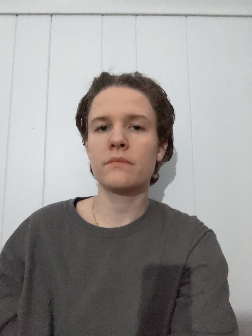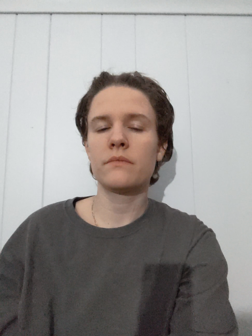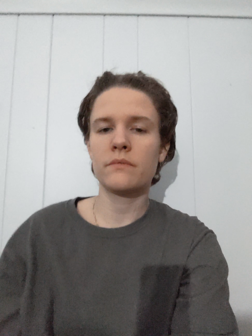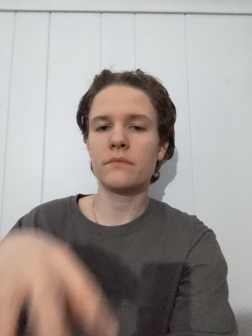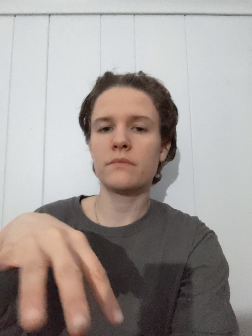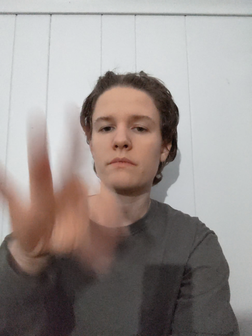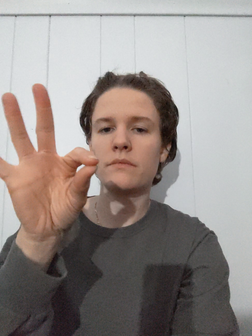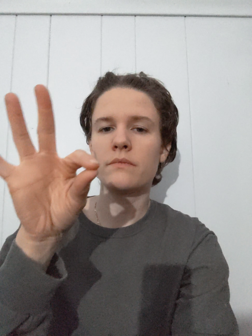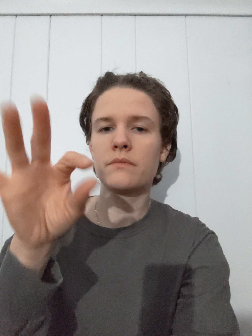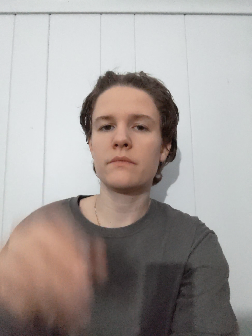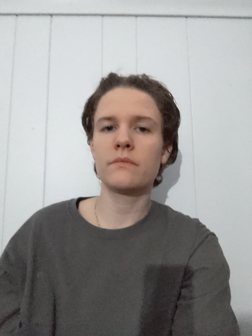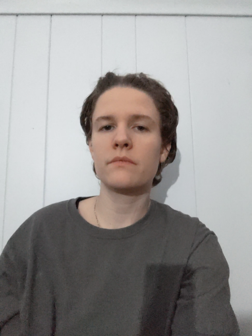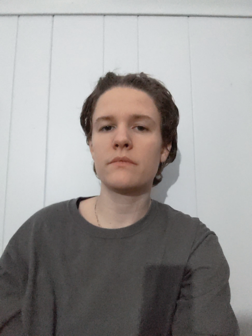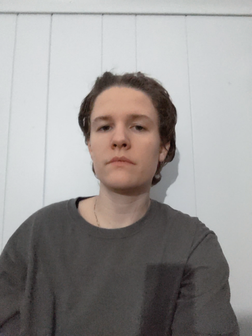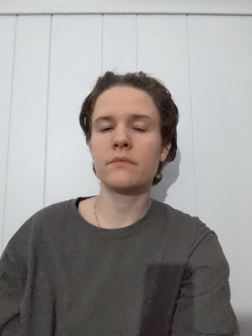find